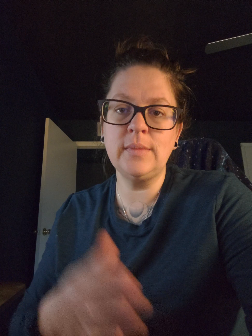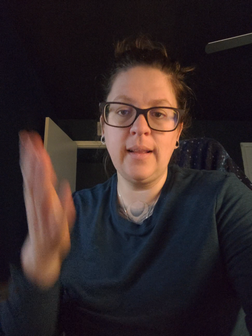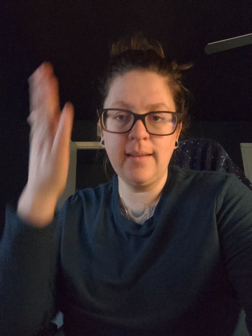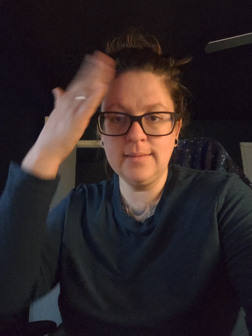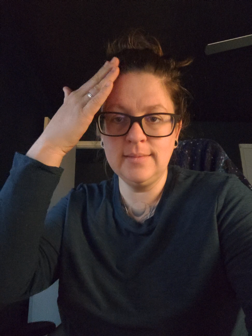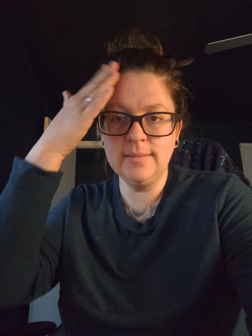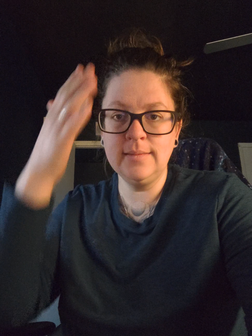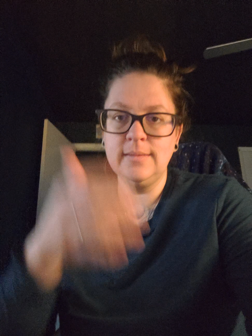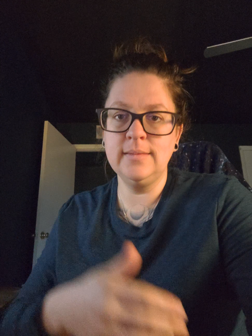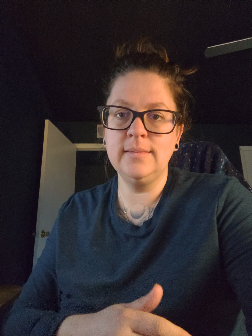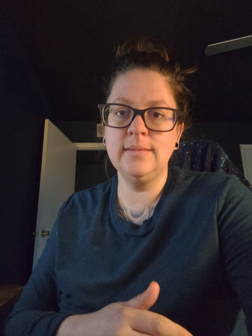hat